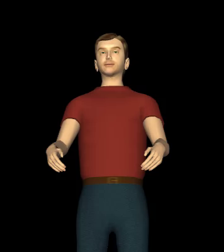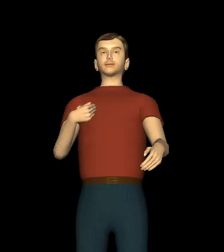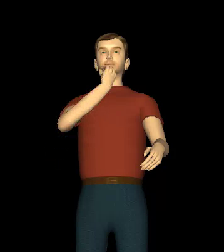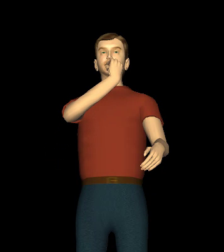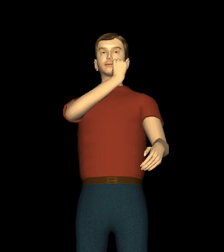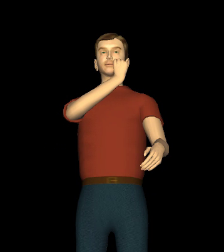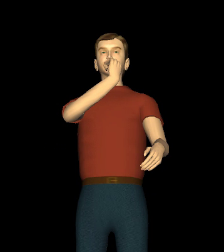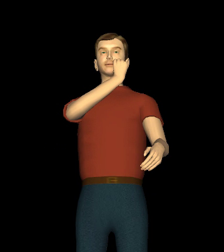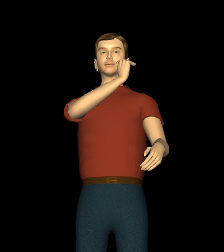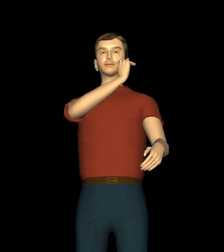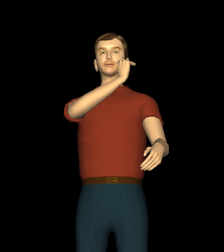شتاء